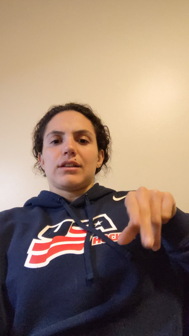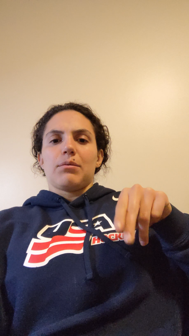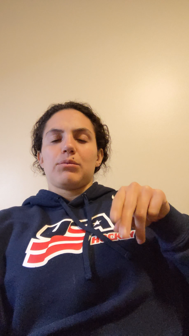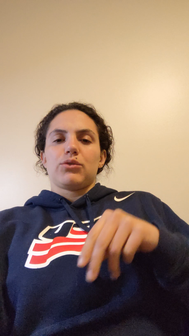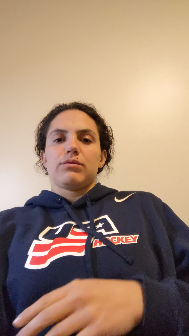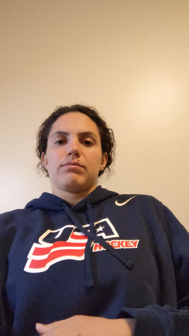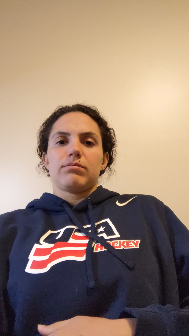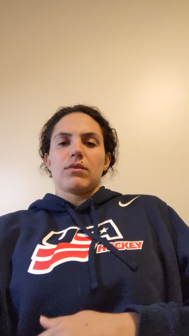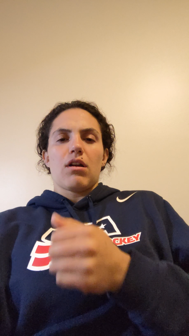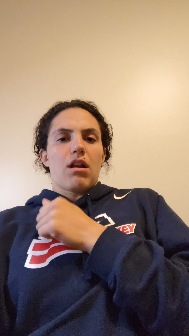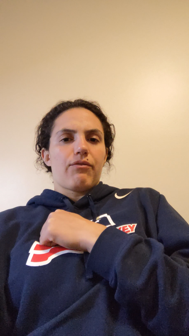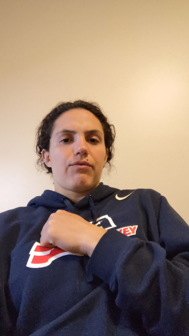love